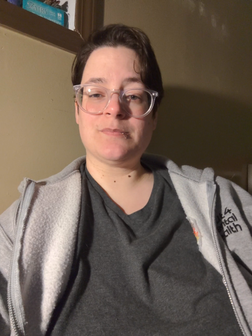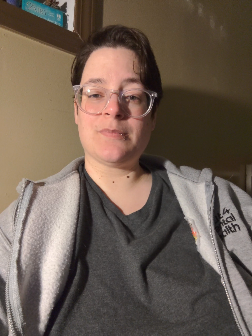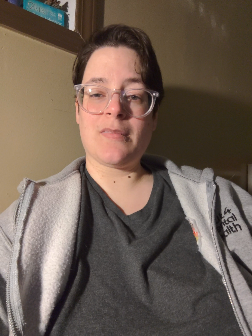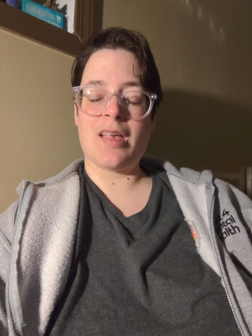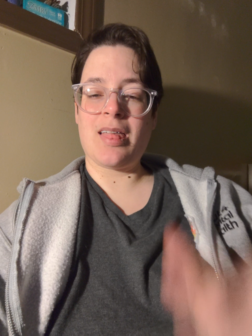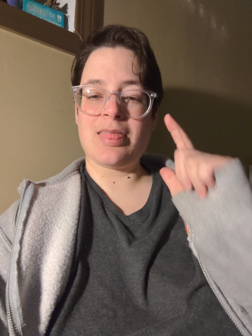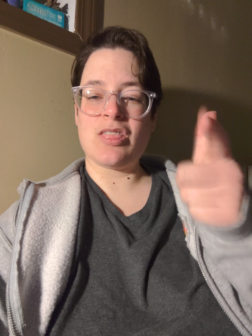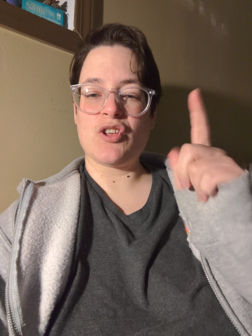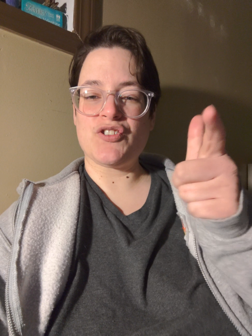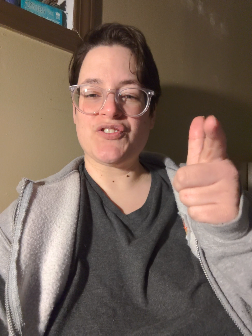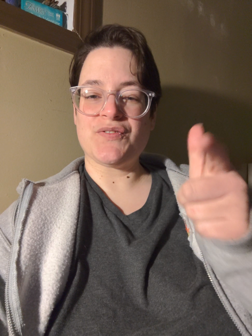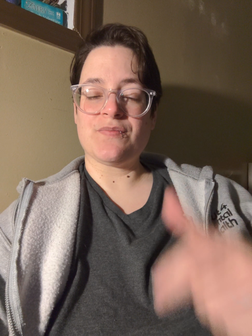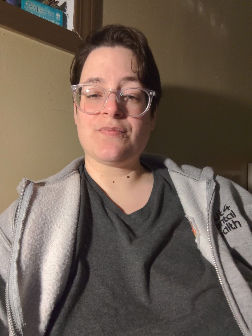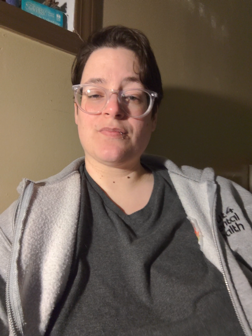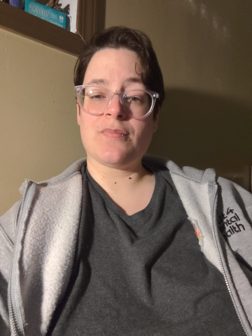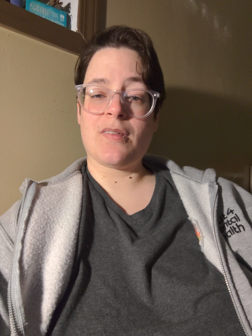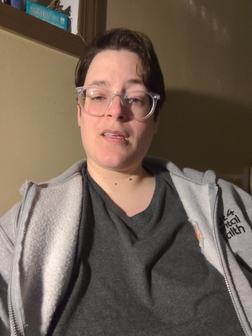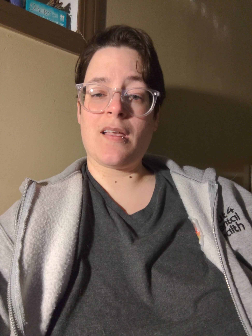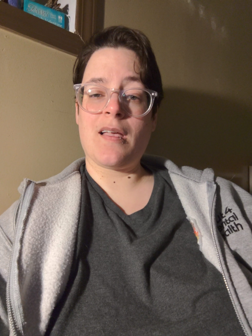later